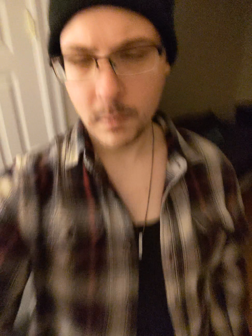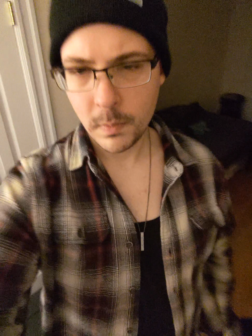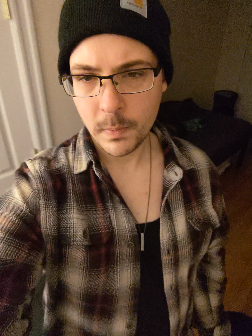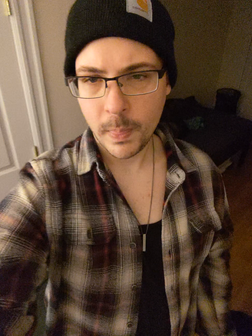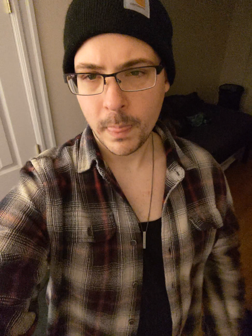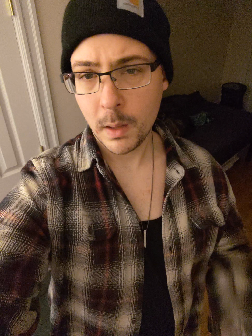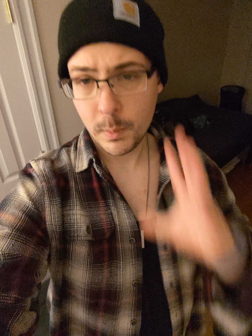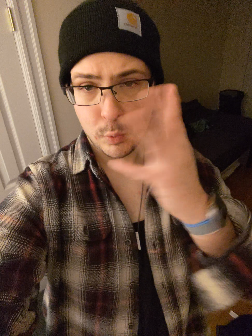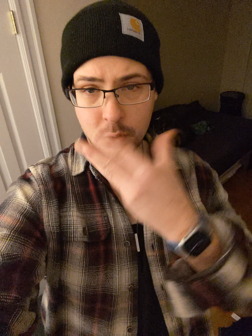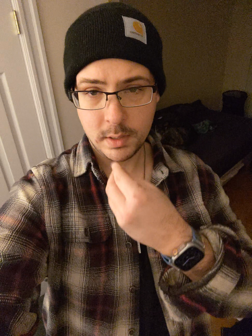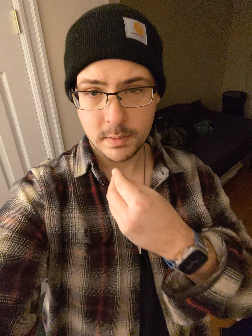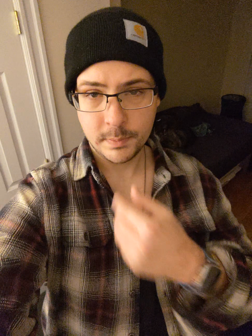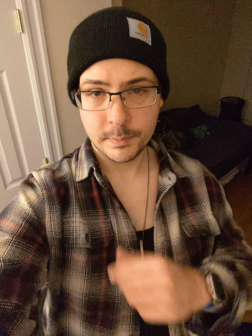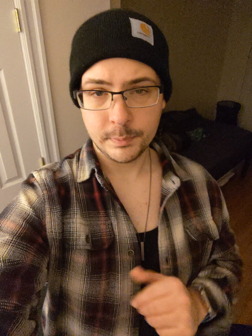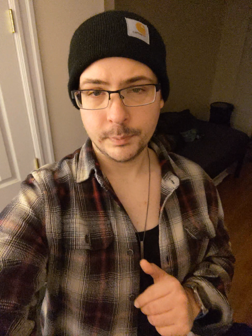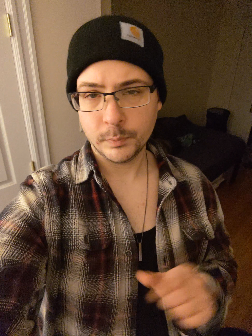pretty